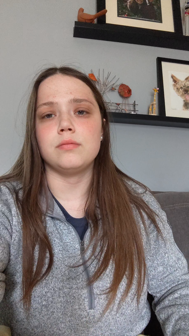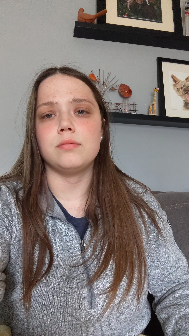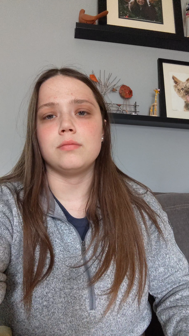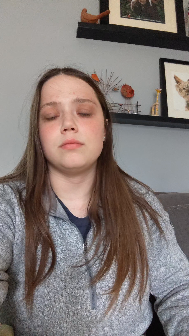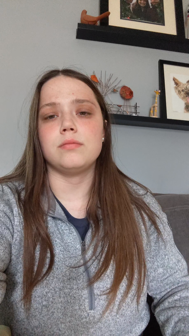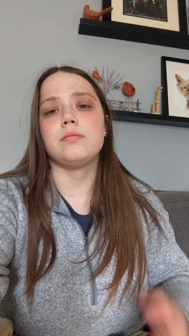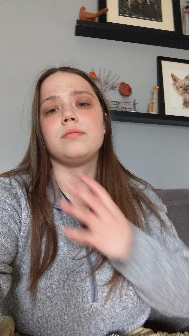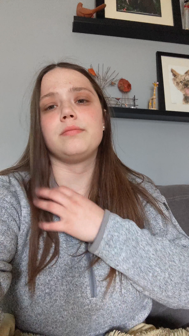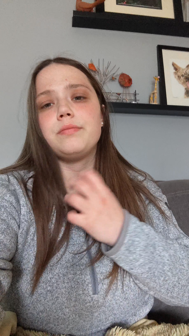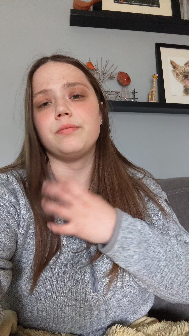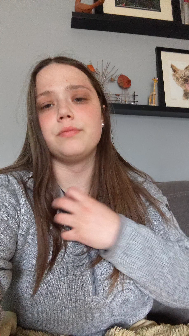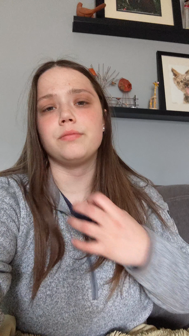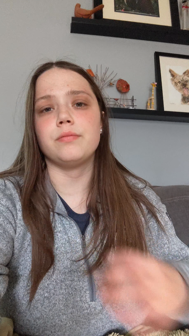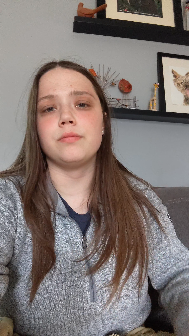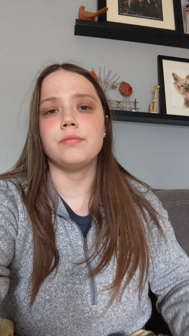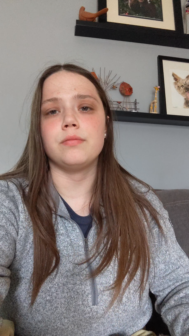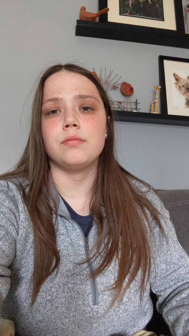bear